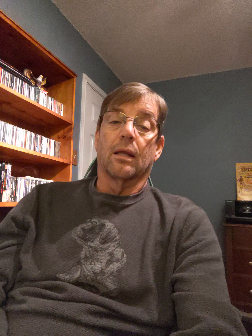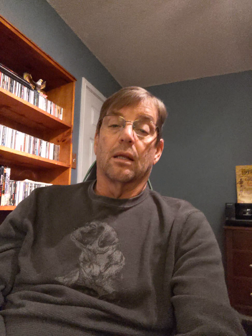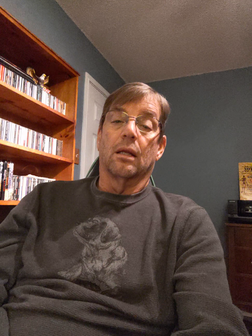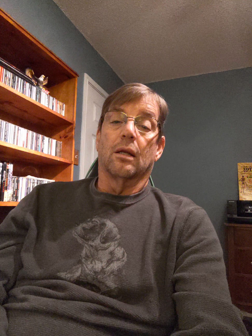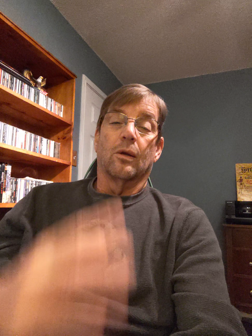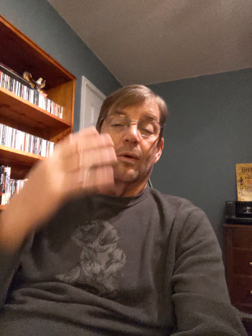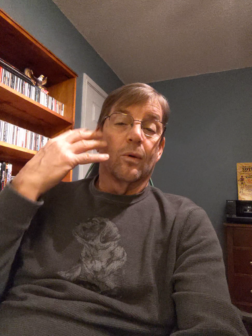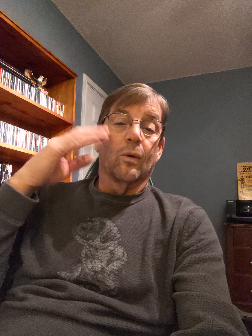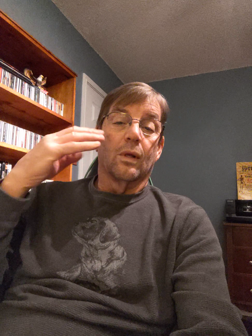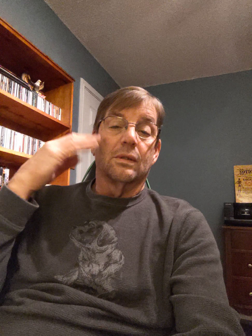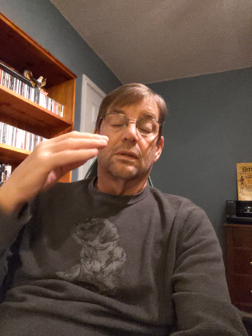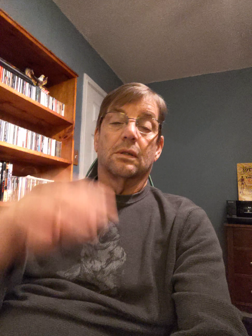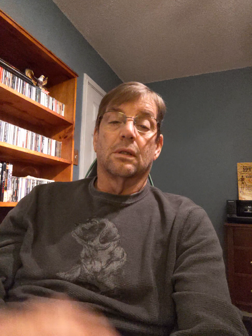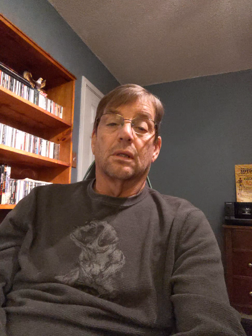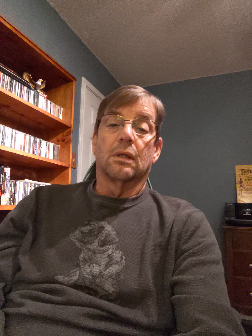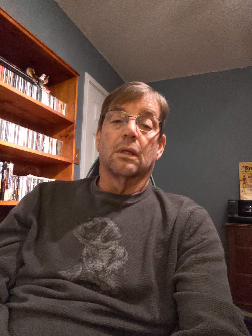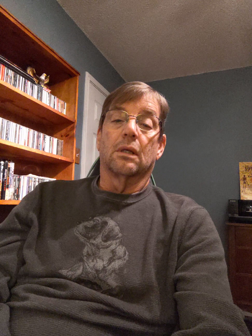noisy